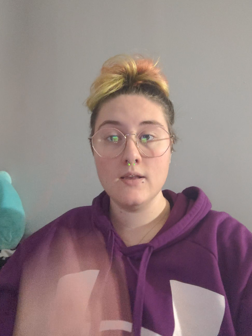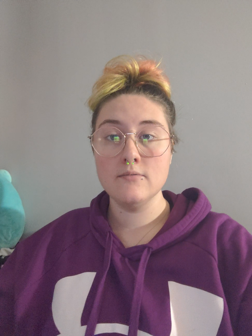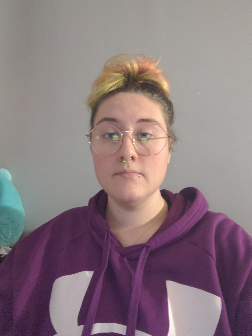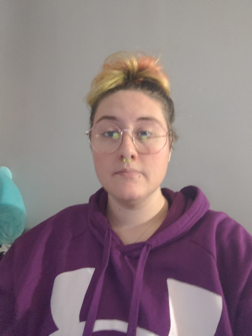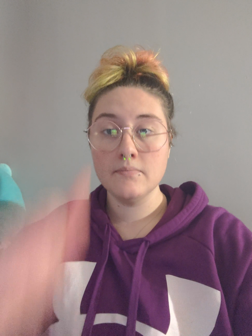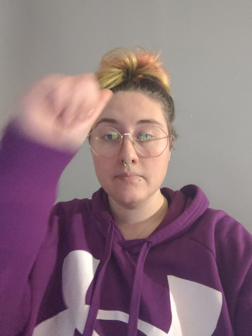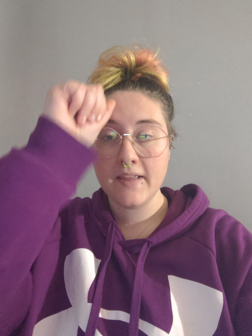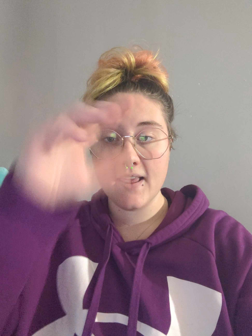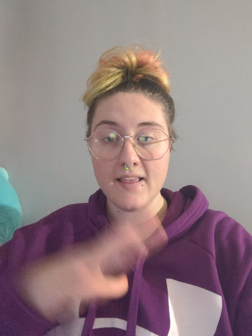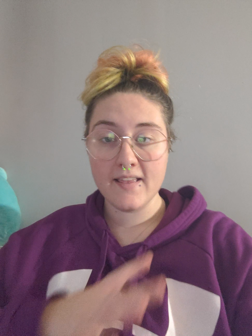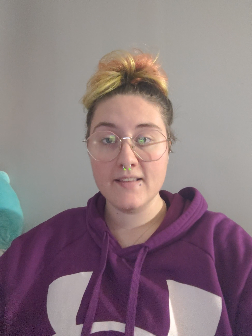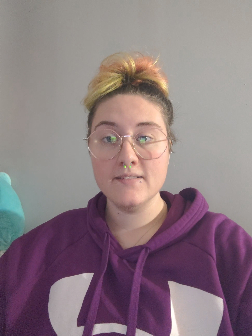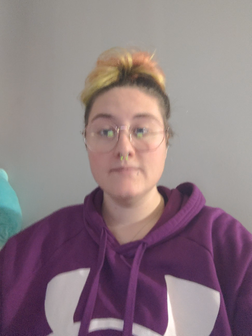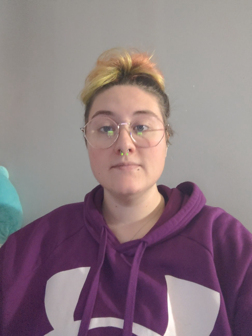man